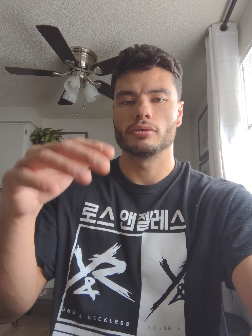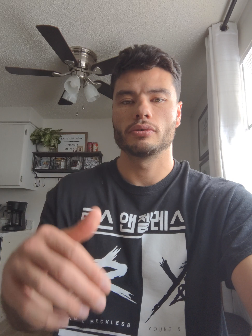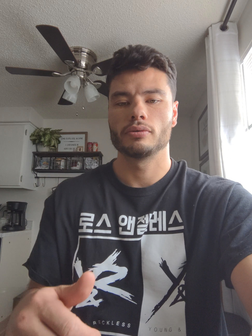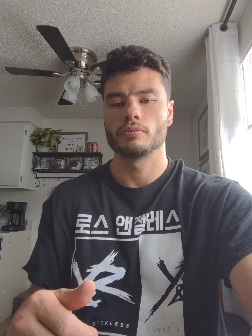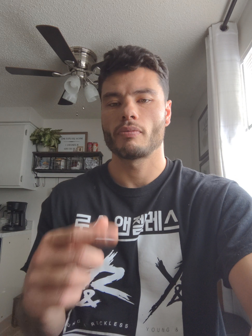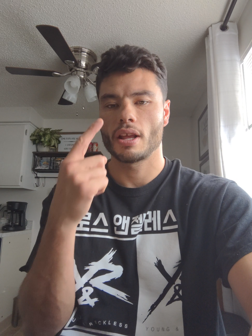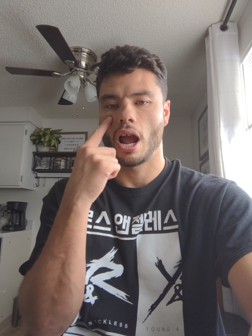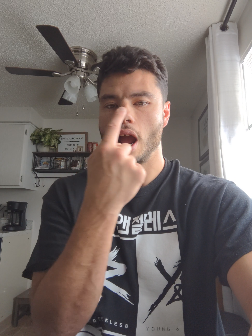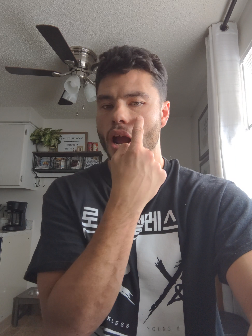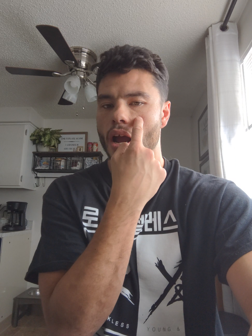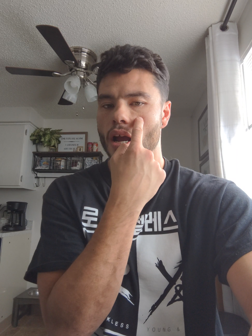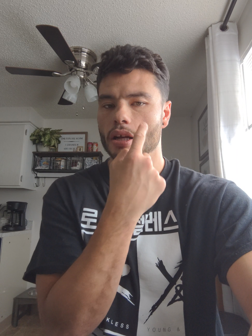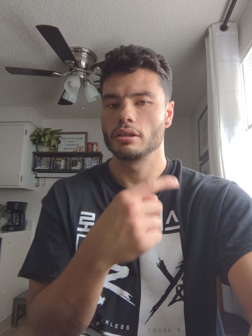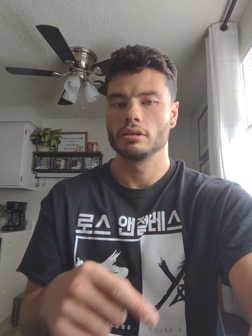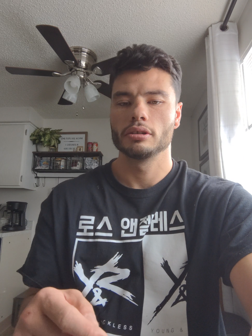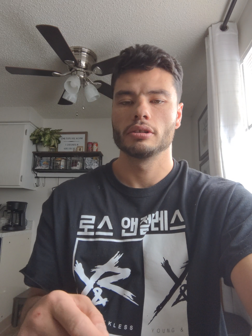eye